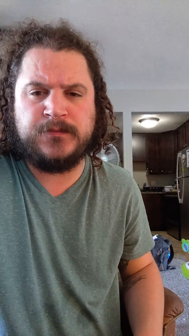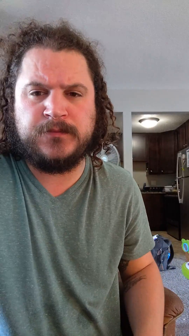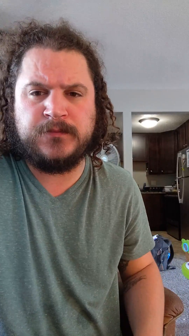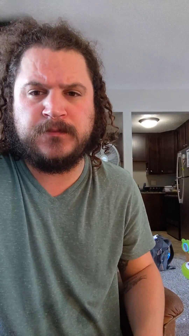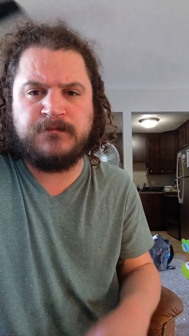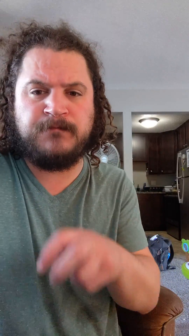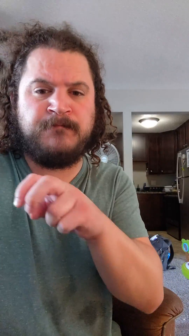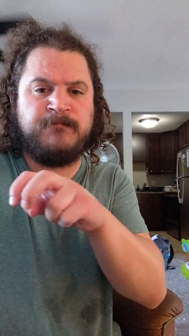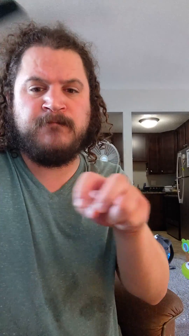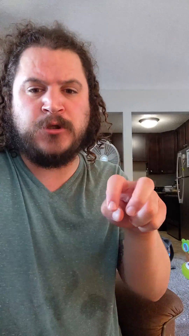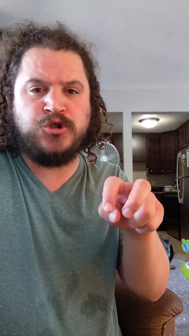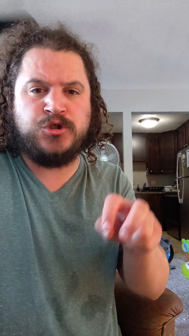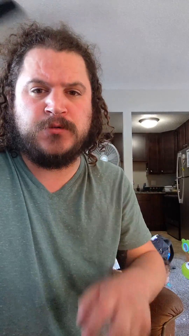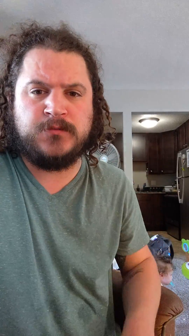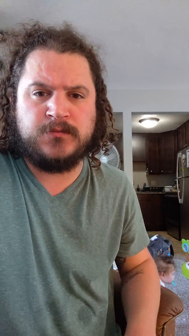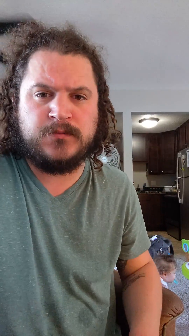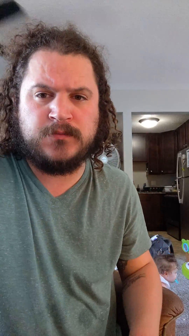bench